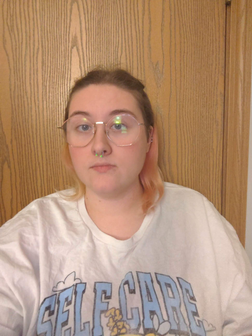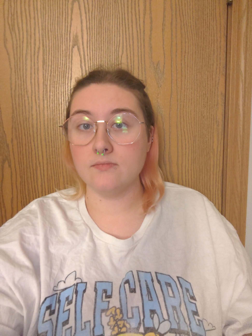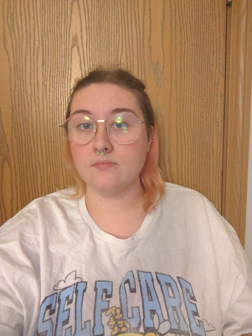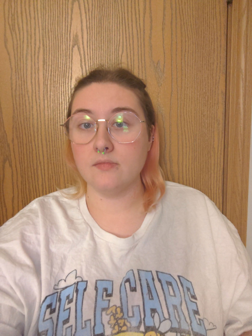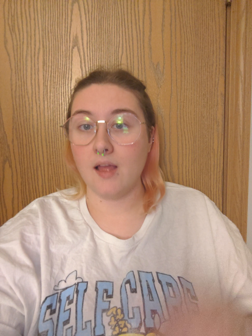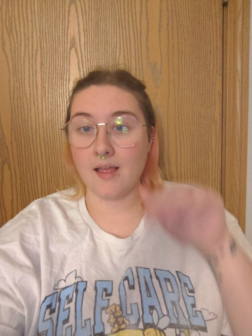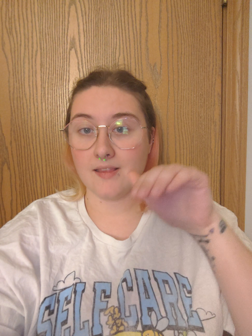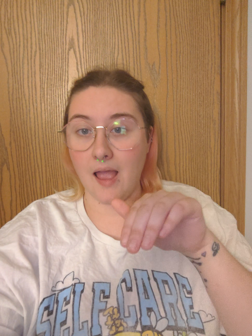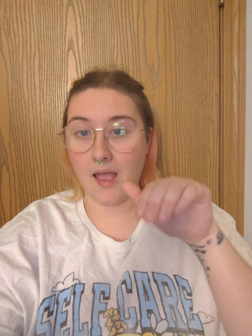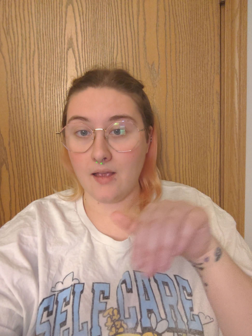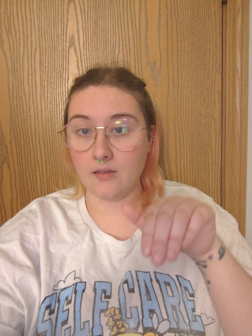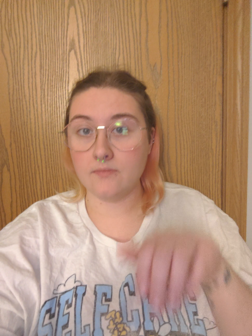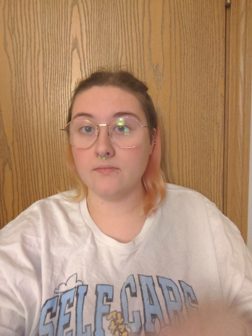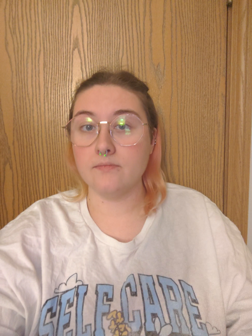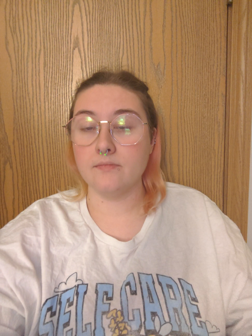night